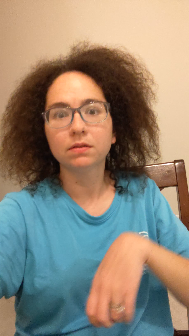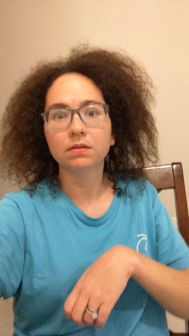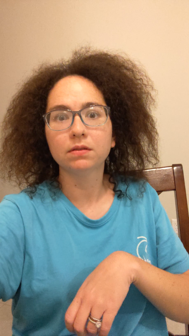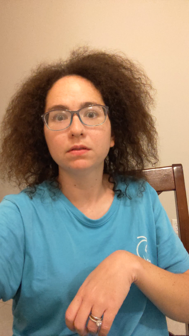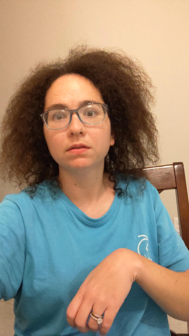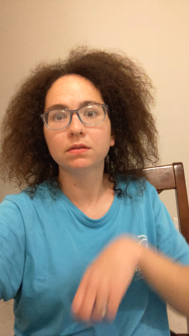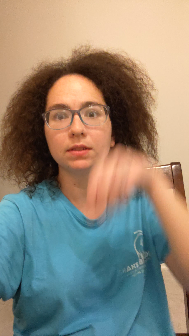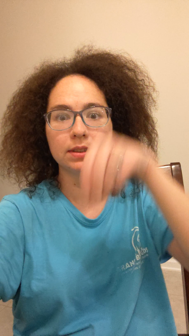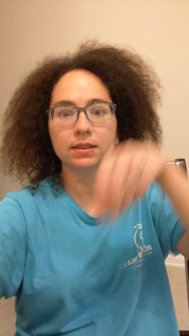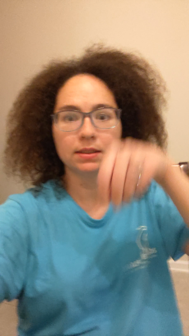inside